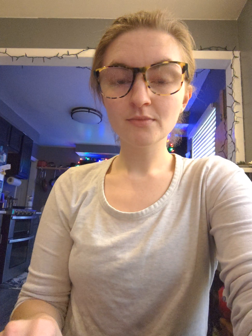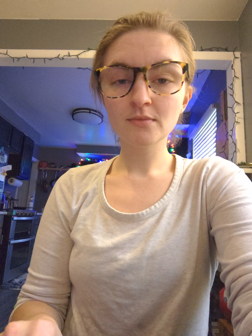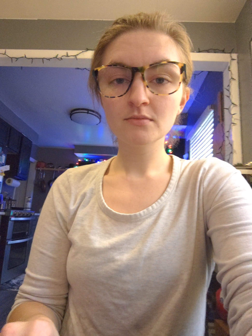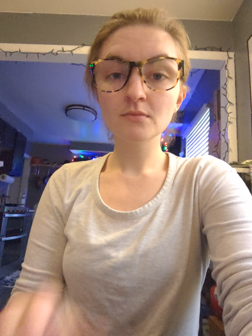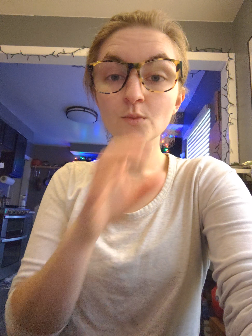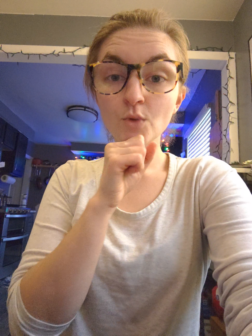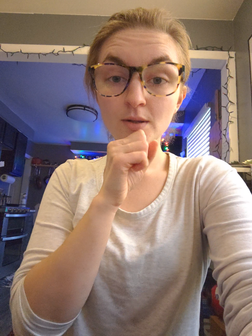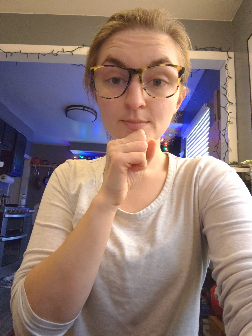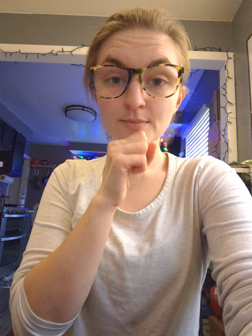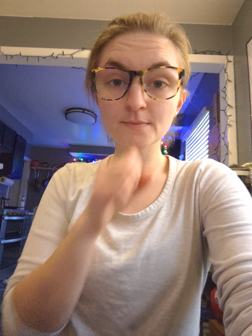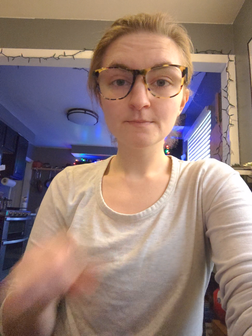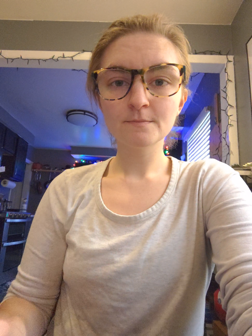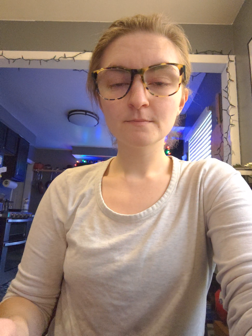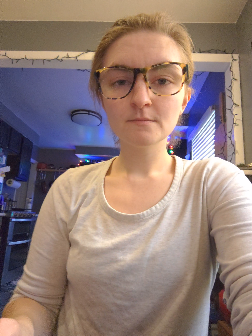orange